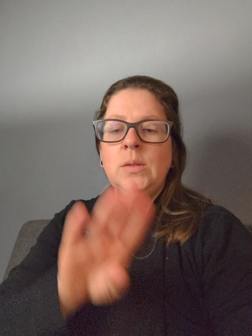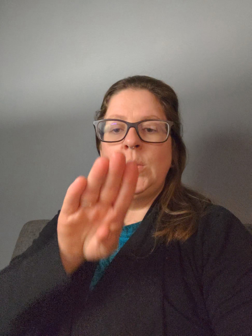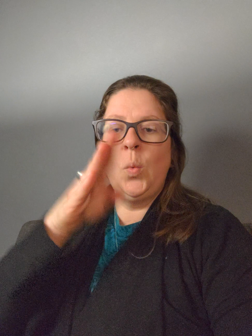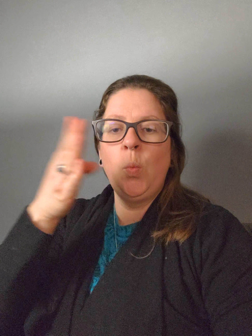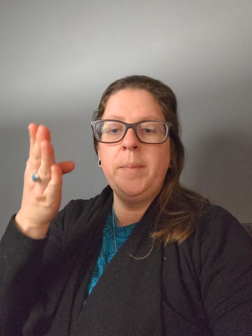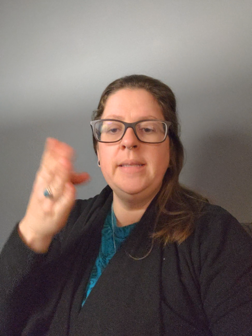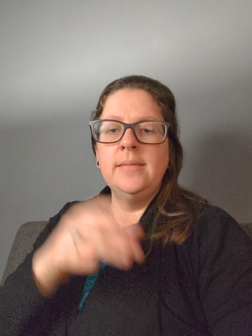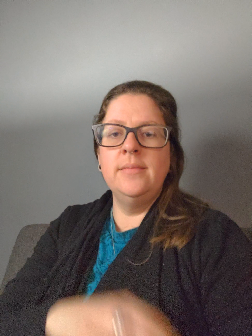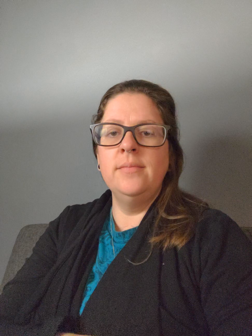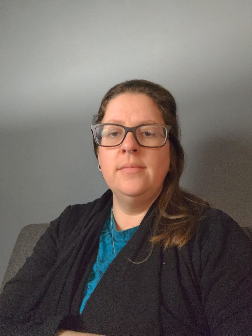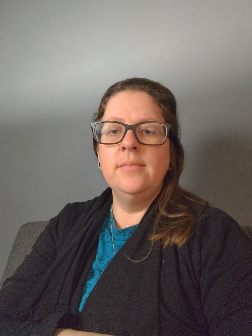open